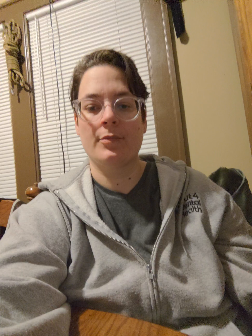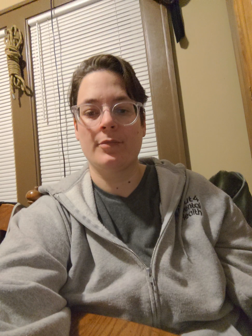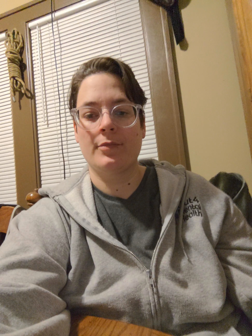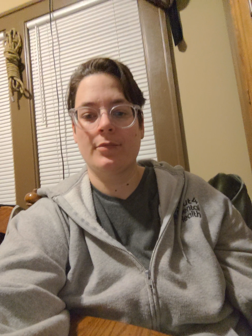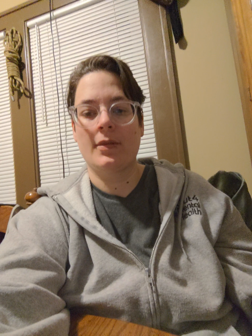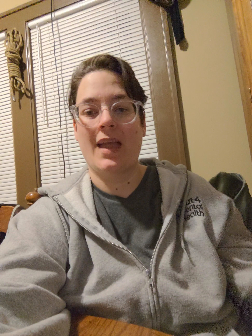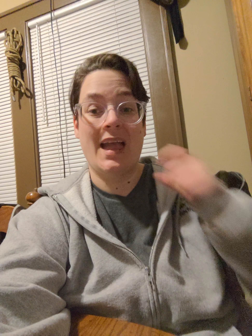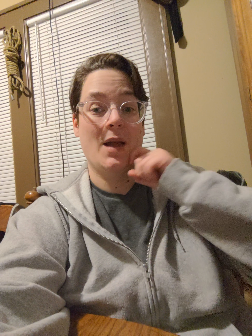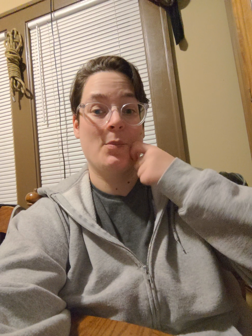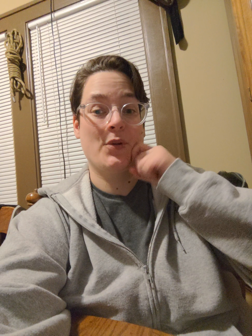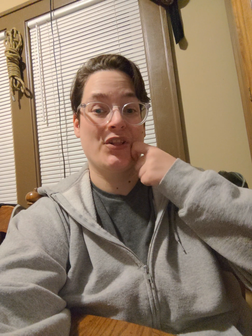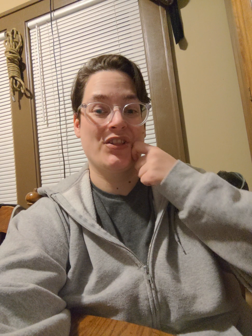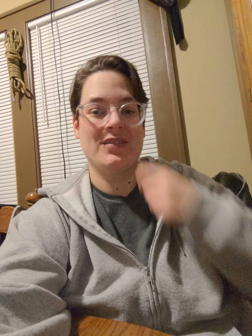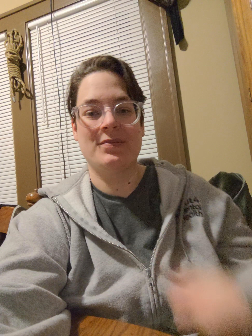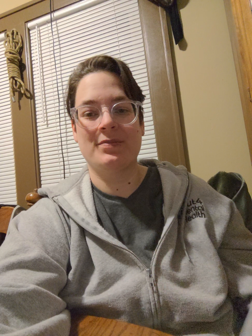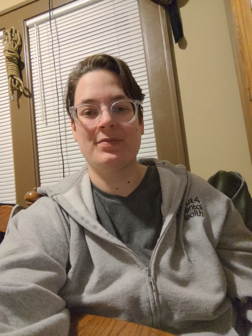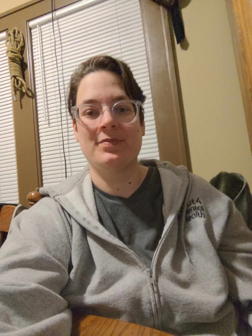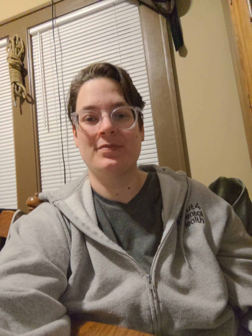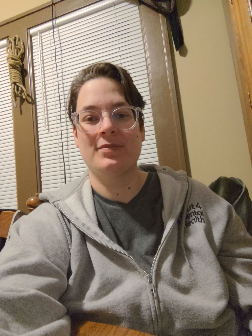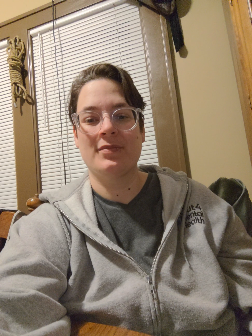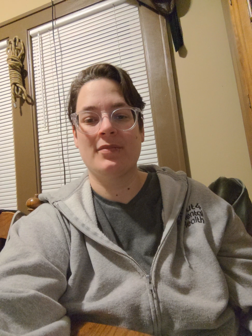apple